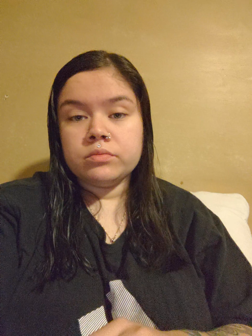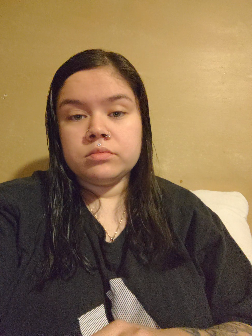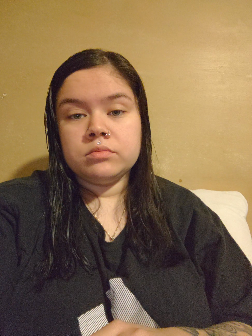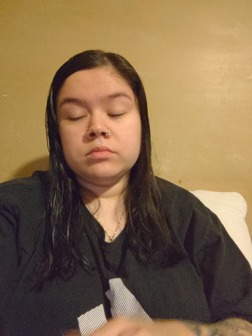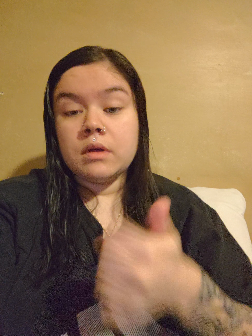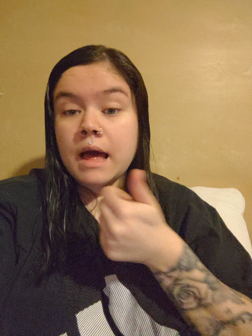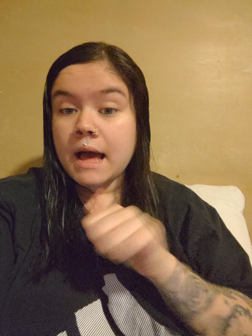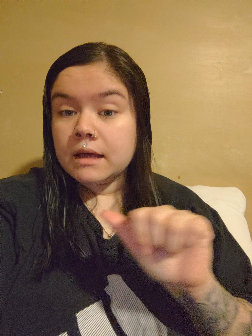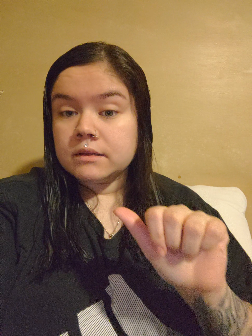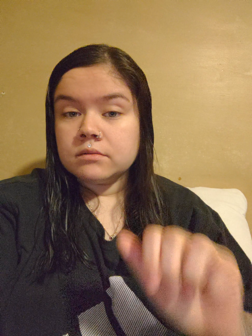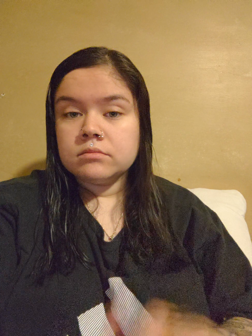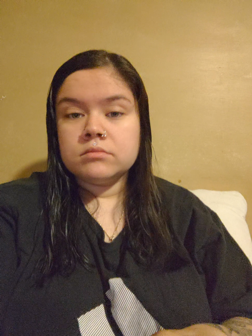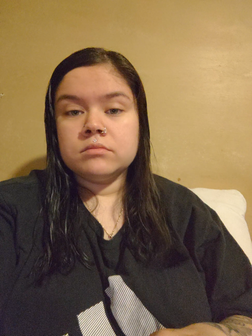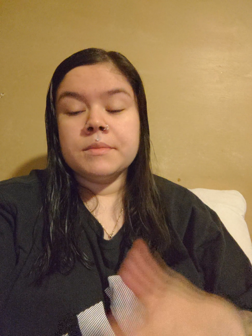any